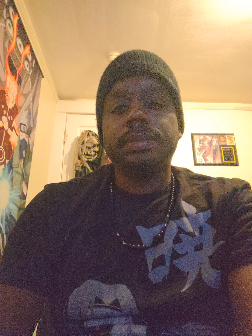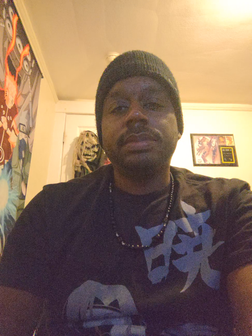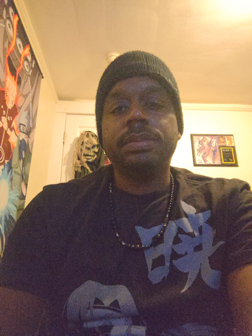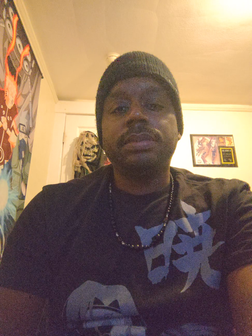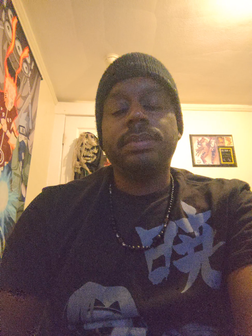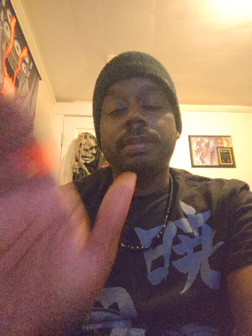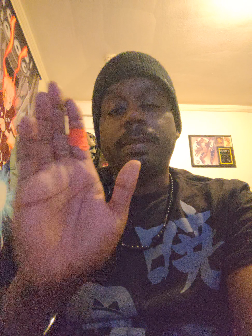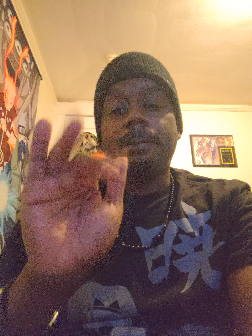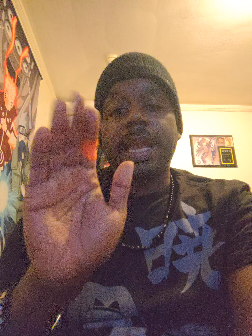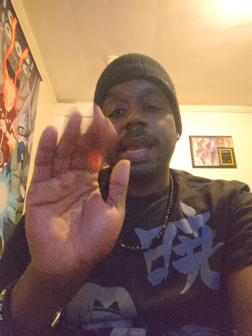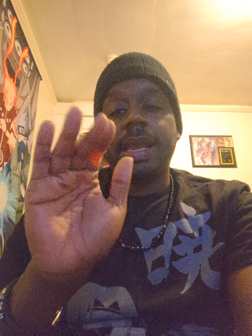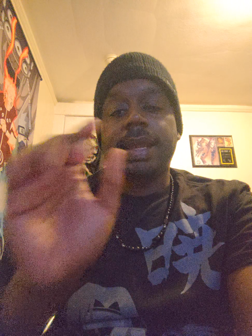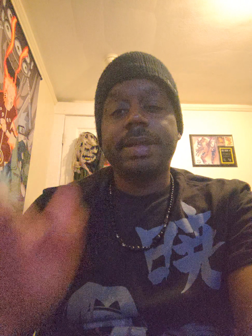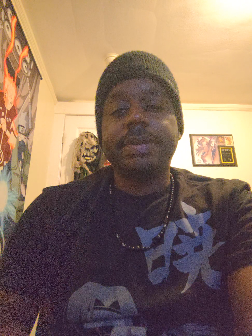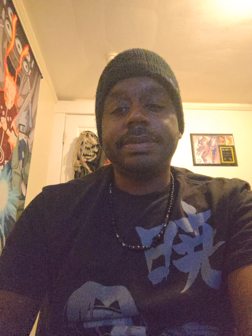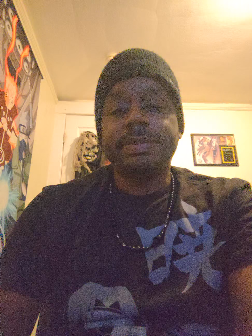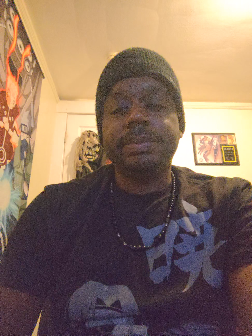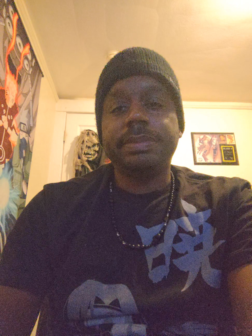bye